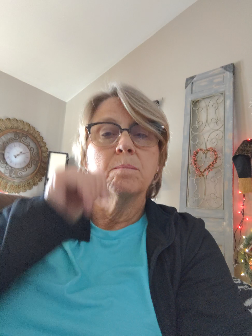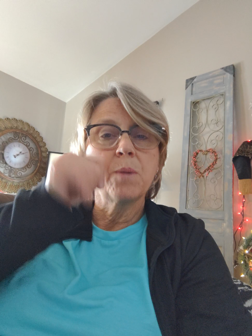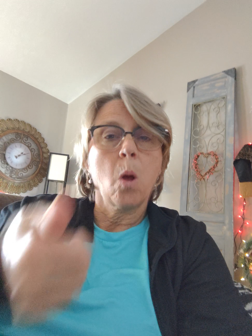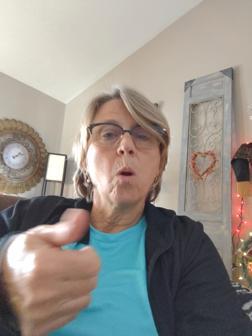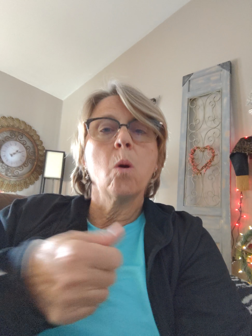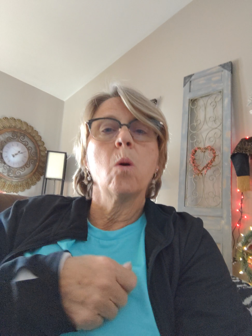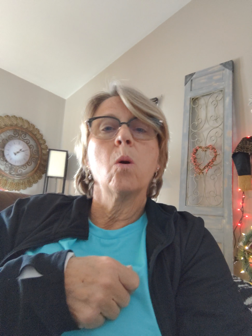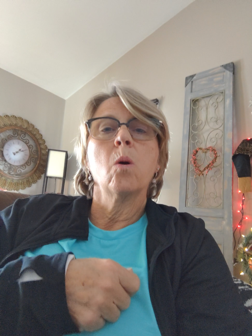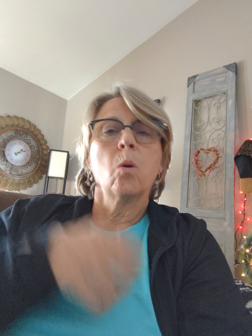tomorrow